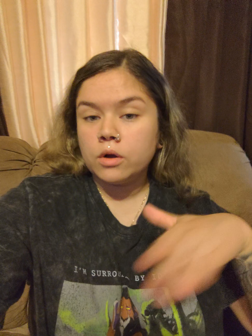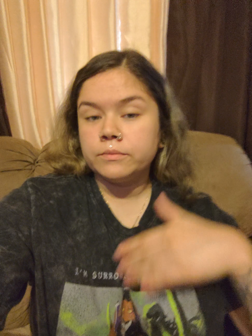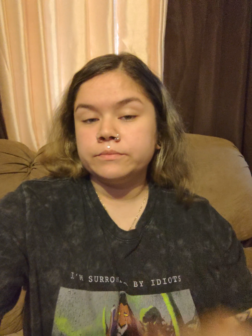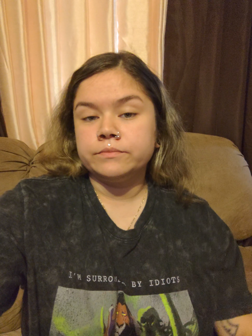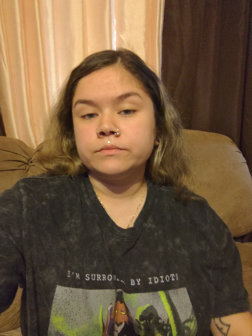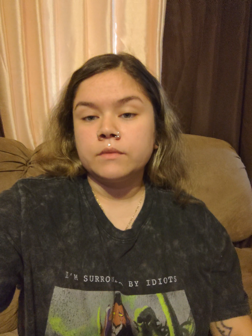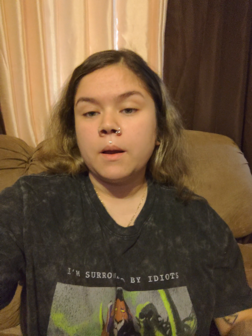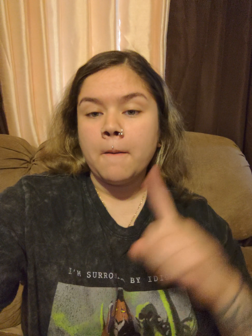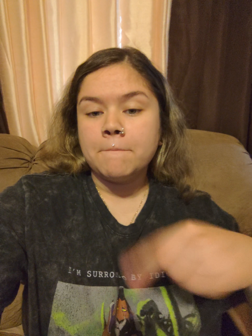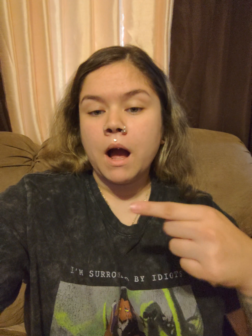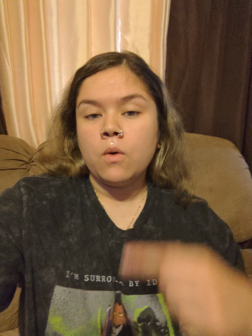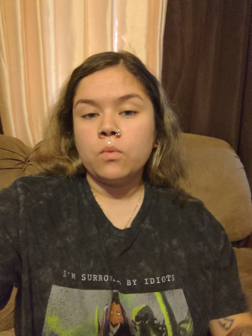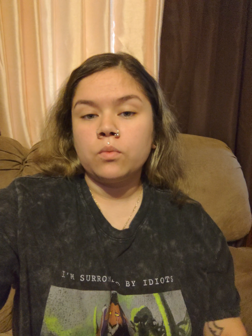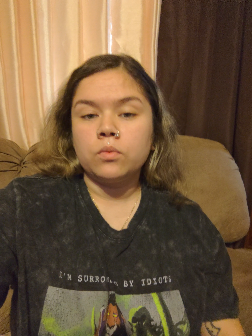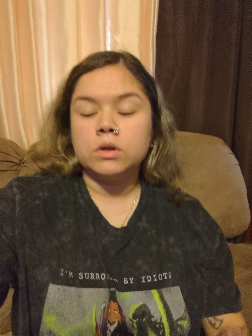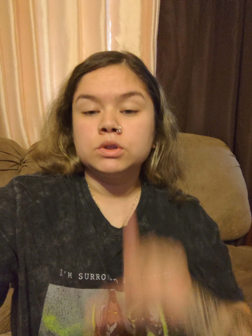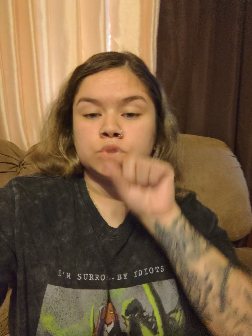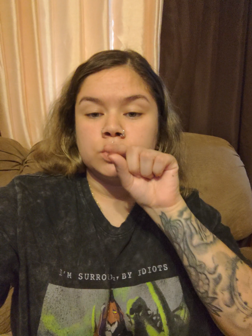about